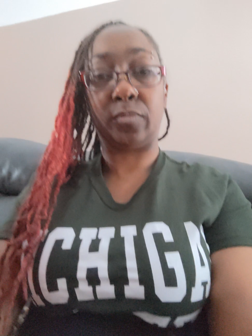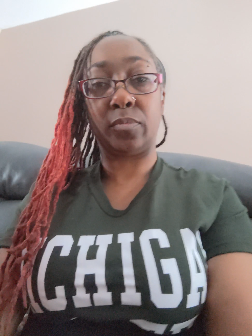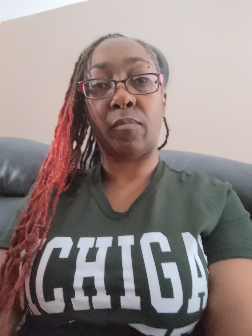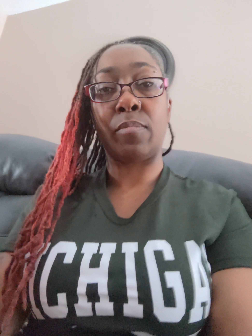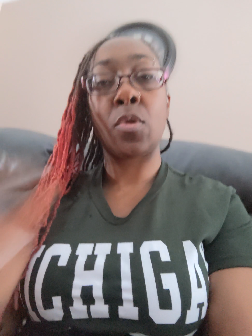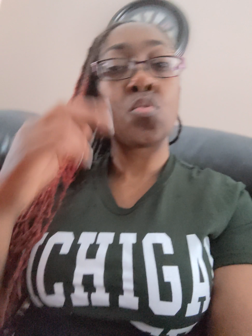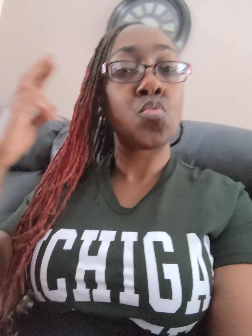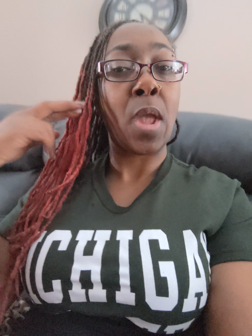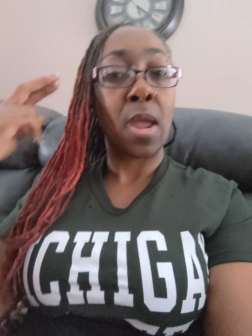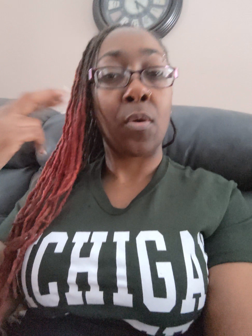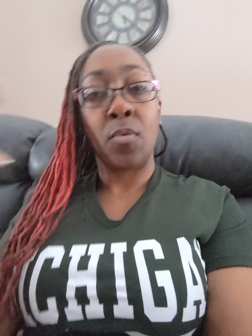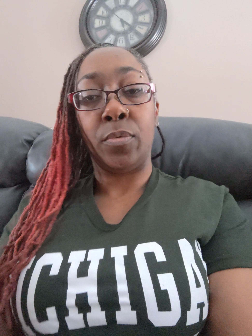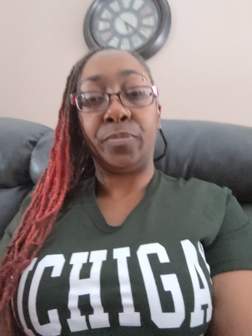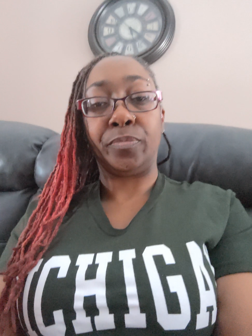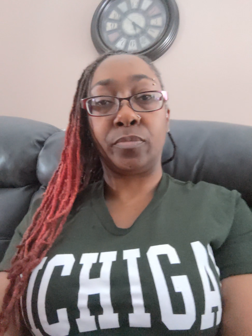radio